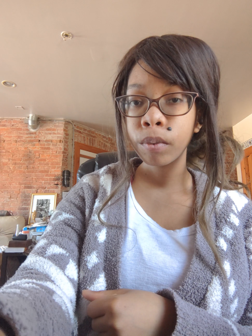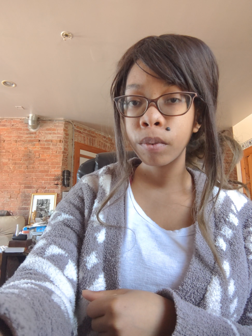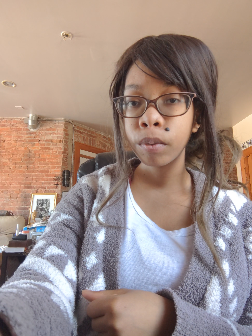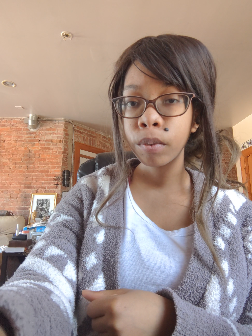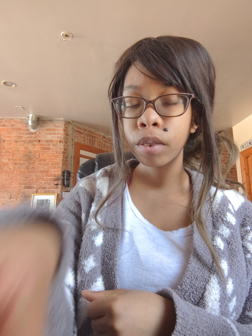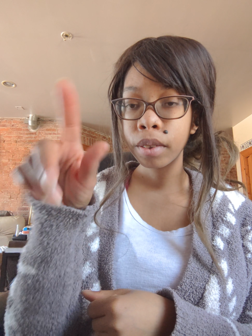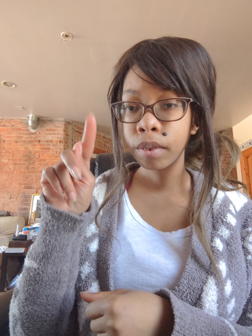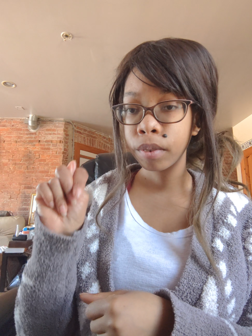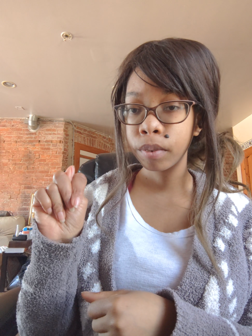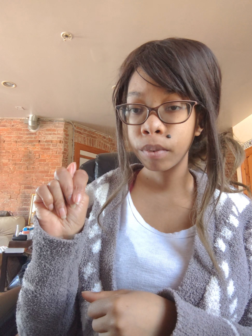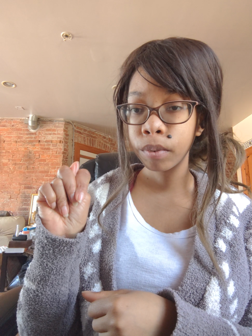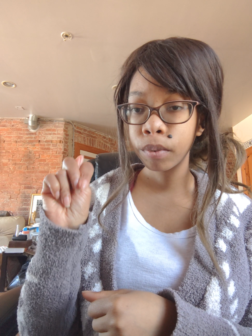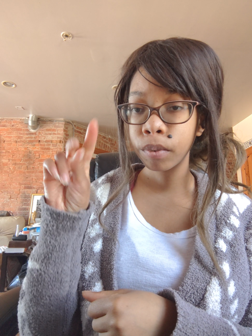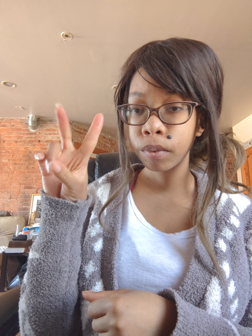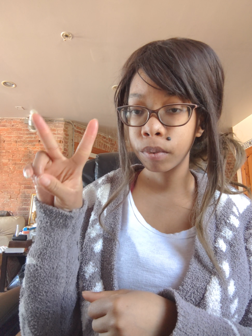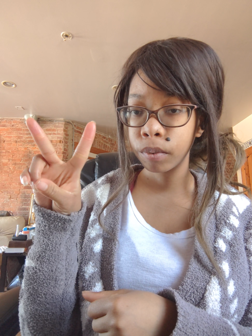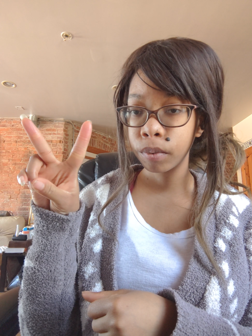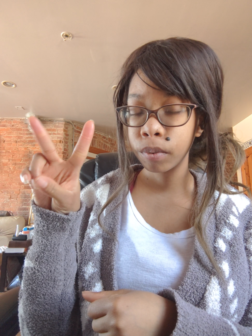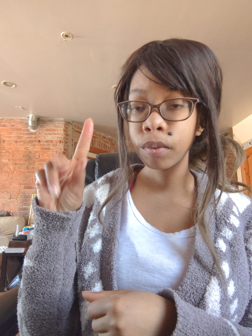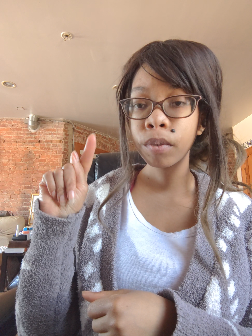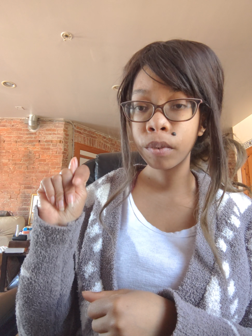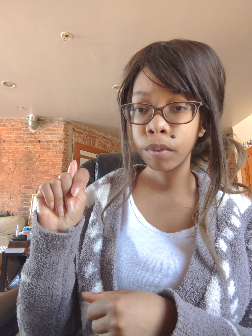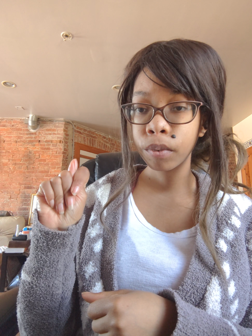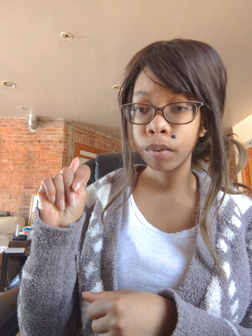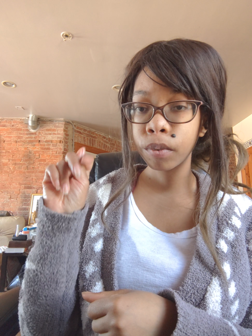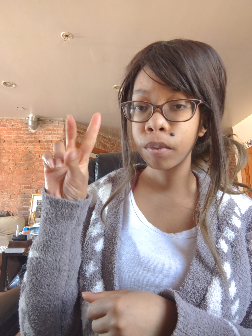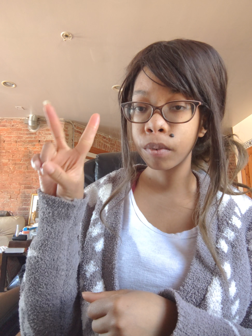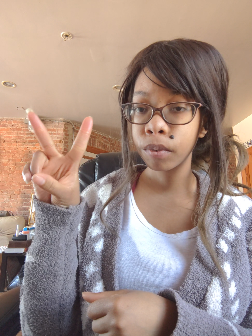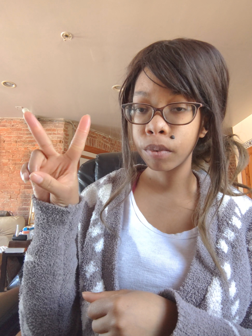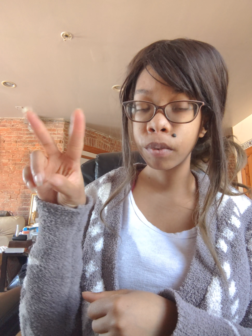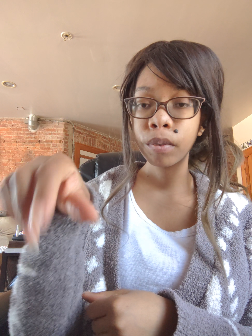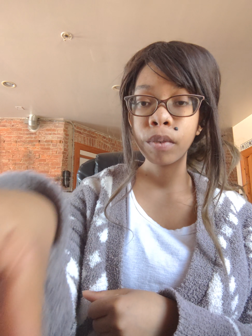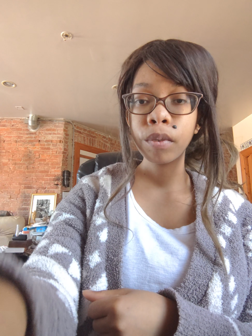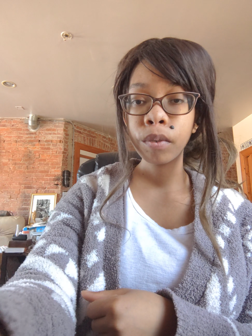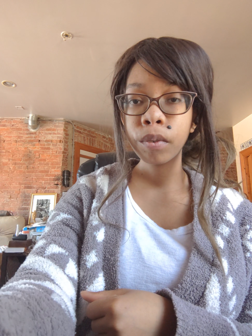TV